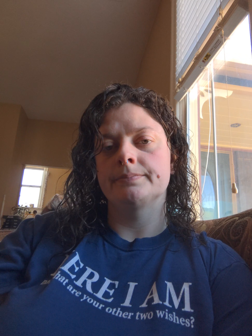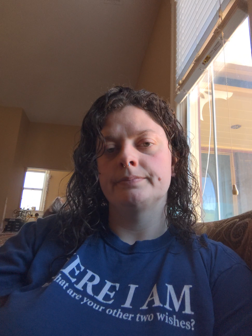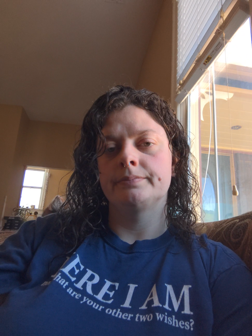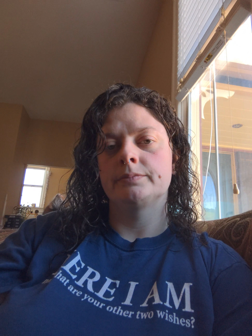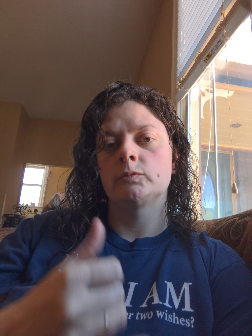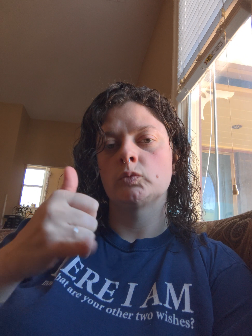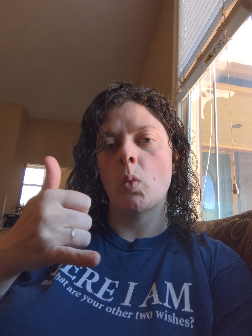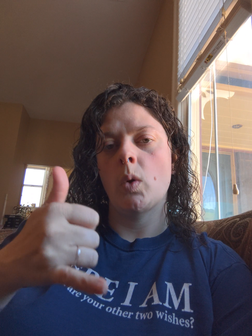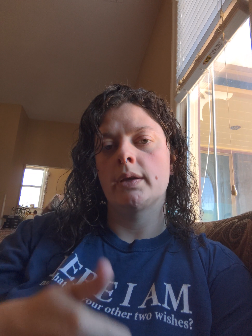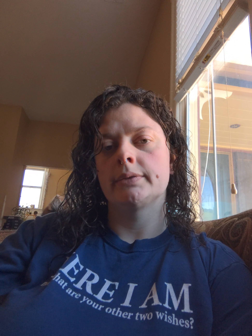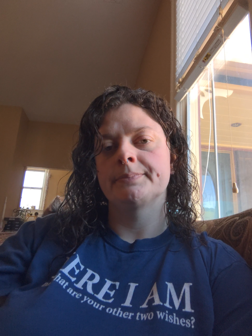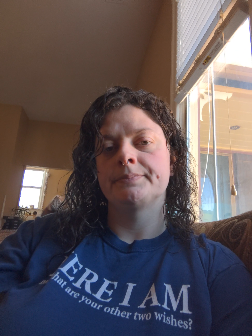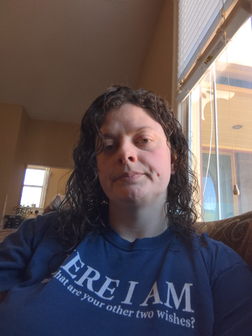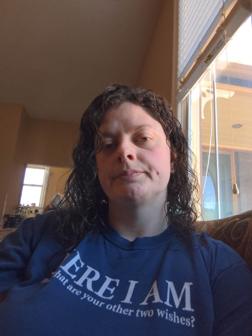toy